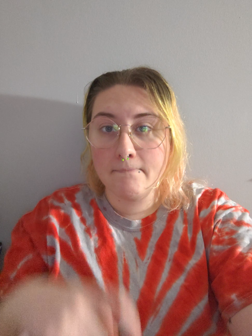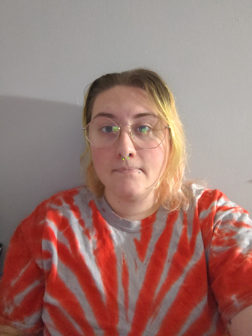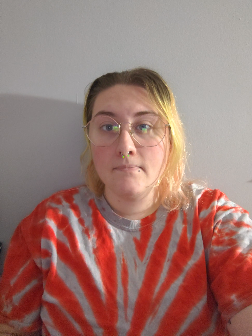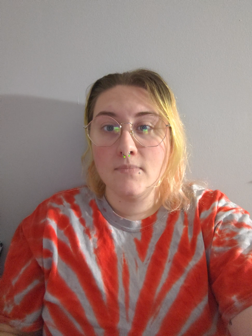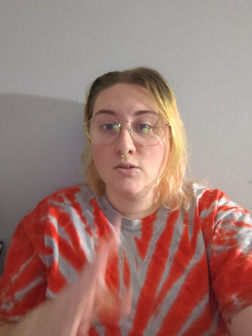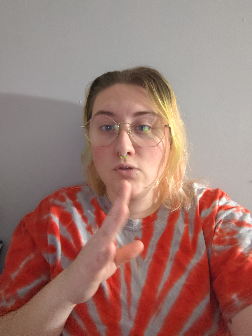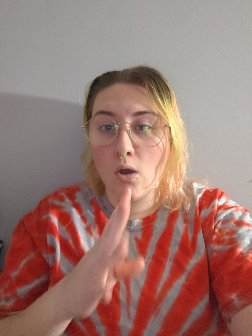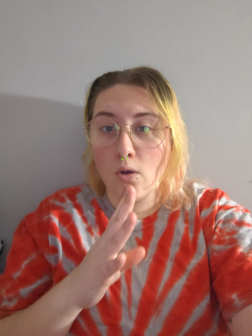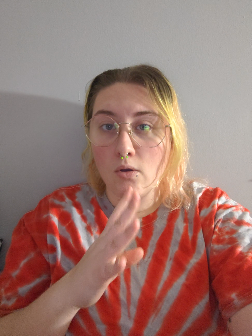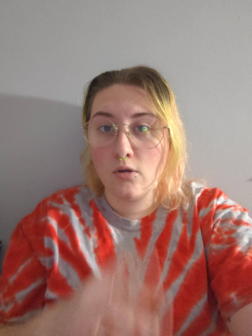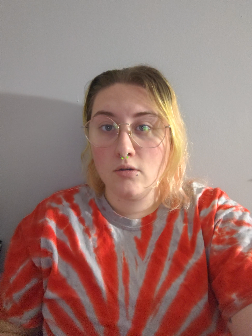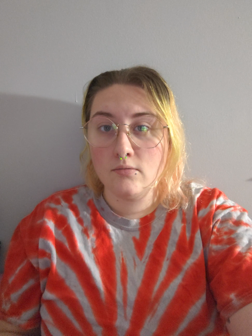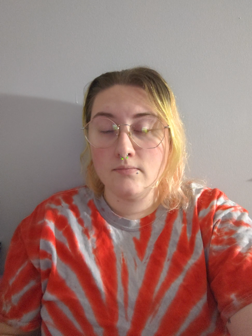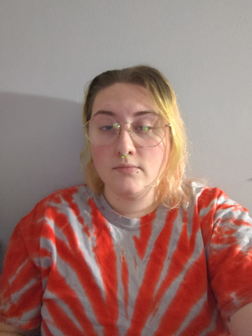talk